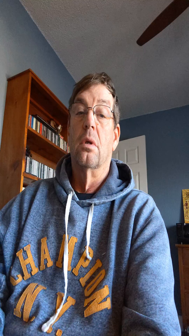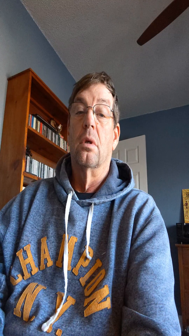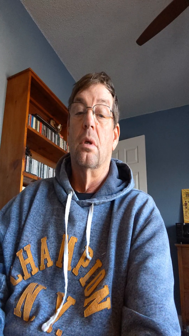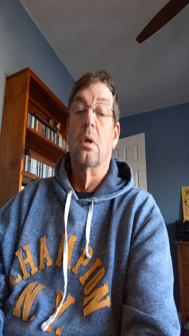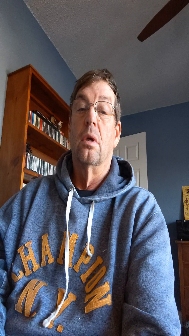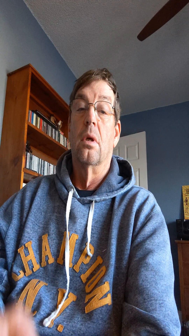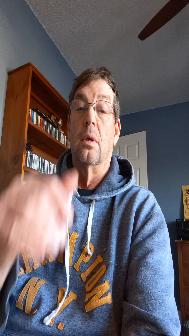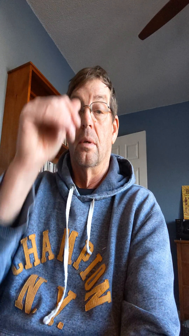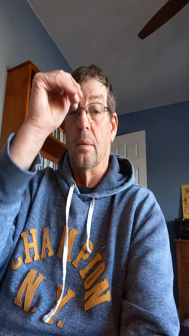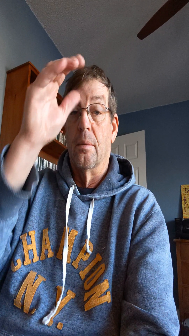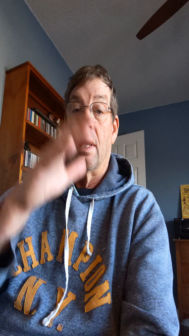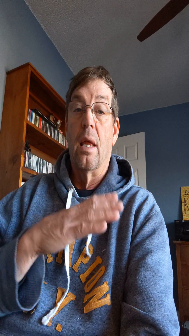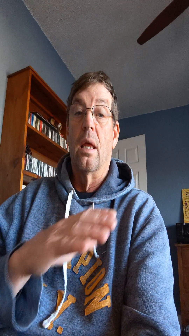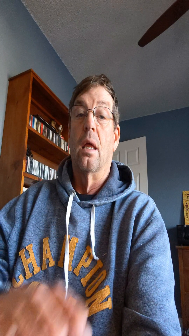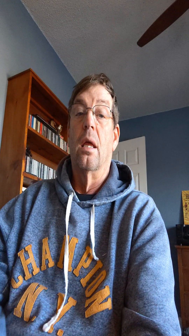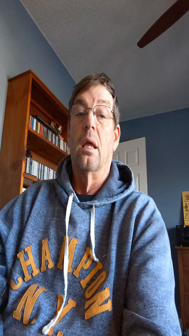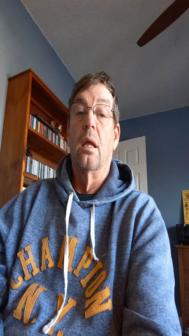man